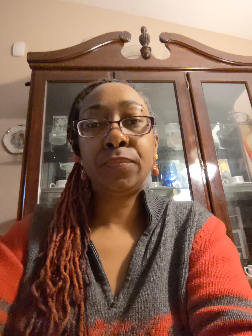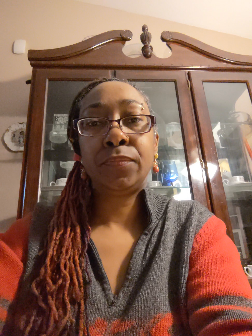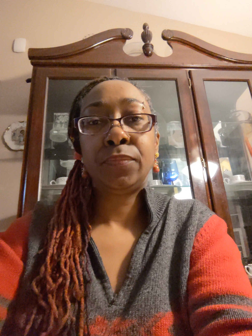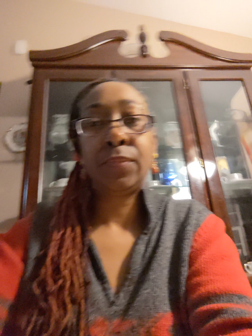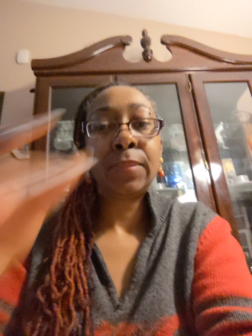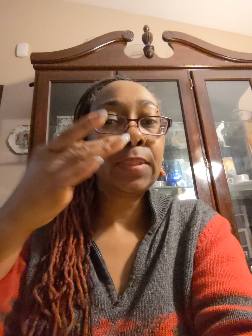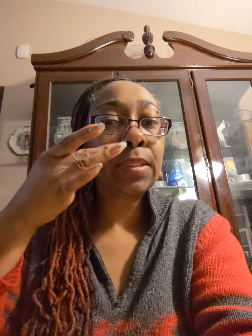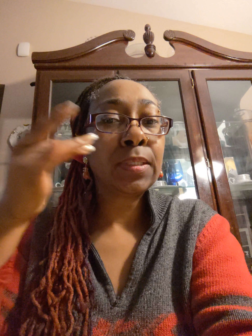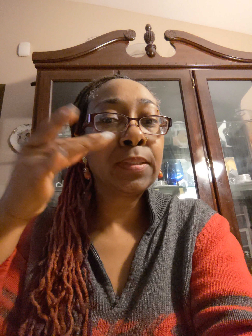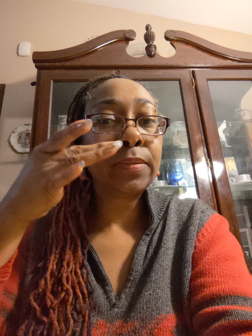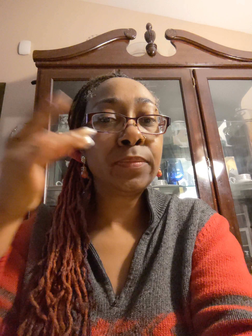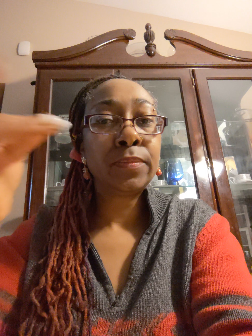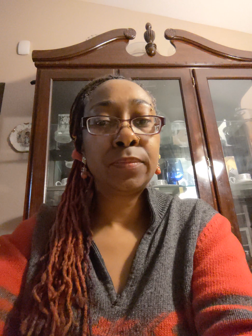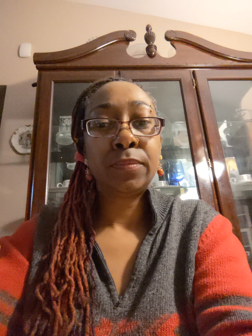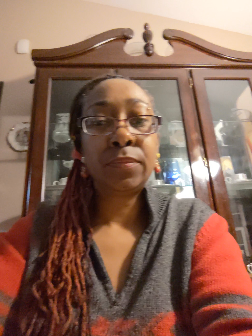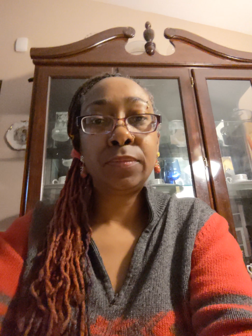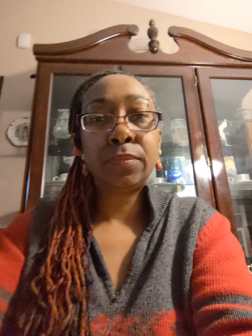cat